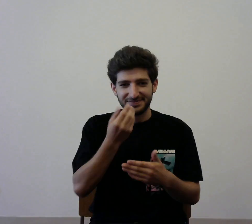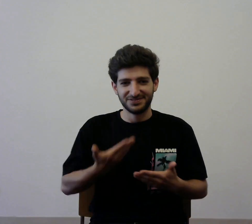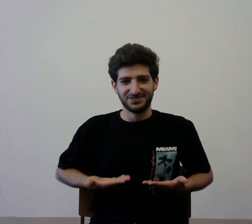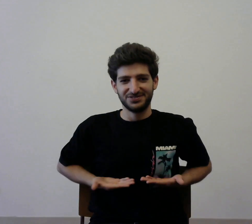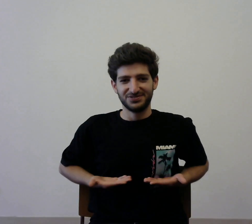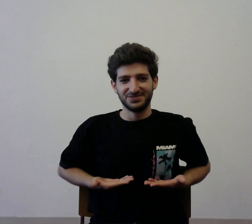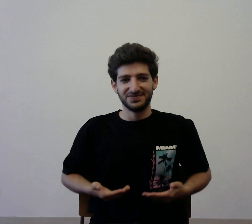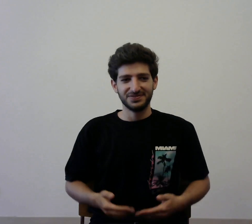yaşamaq